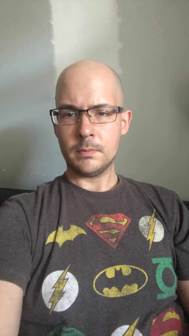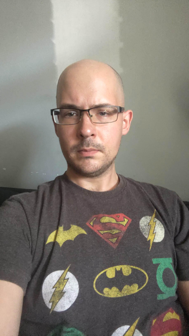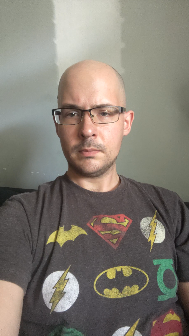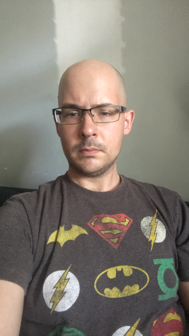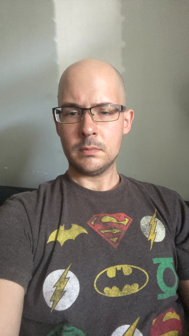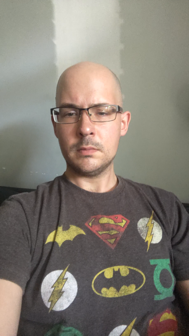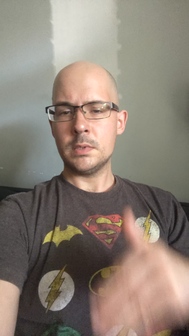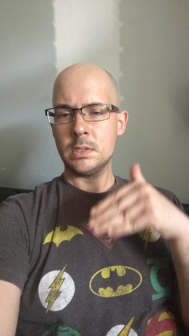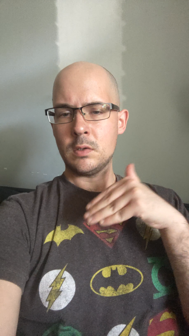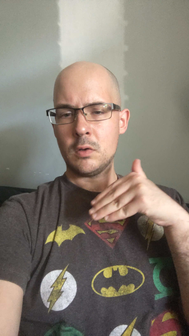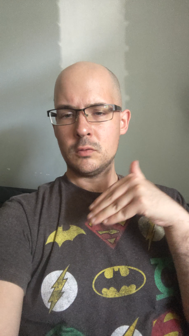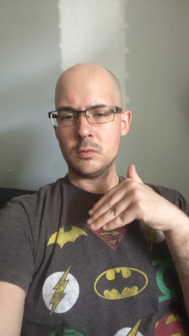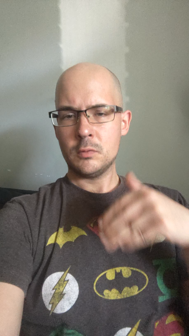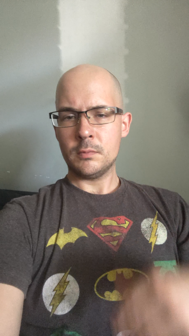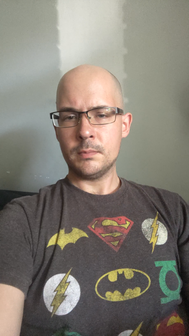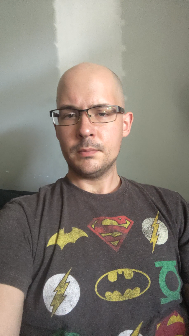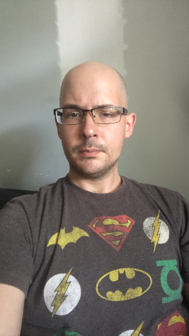doctor